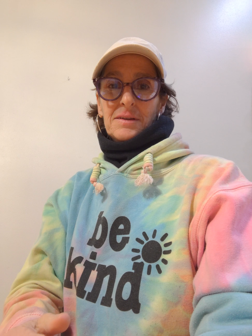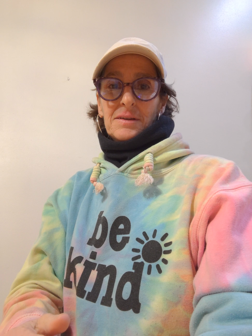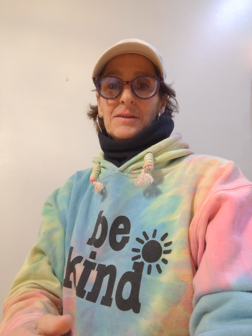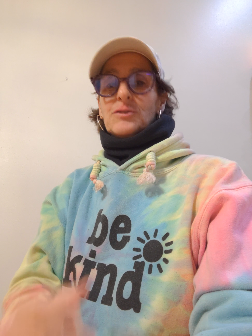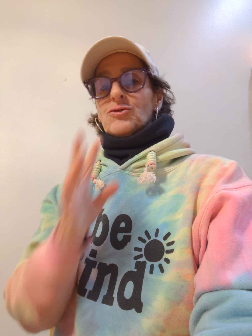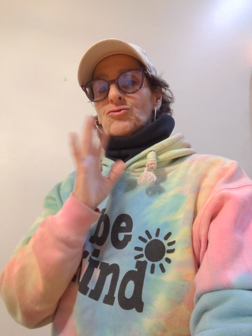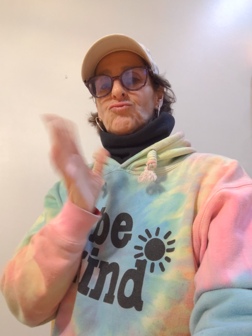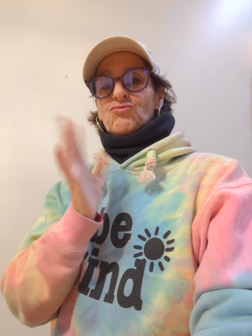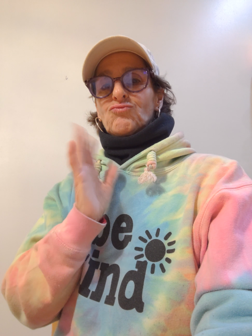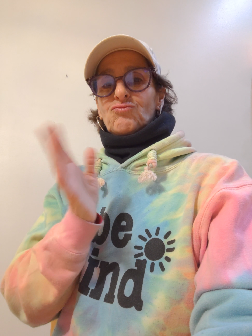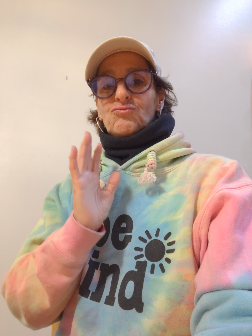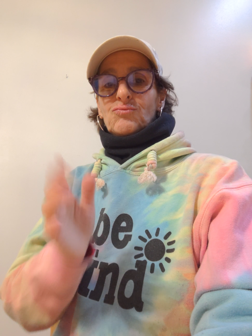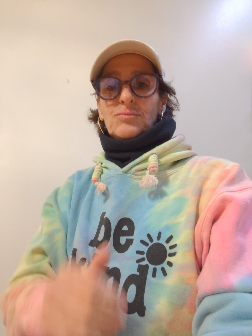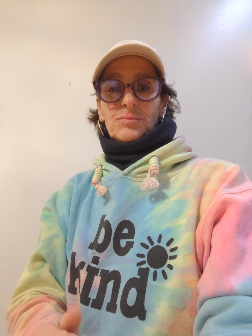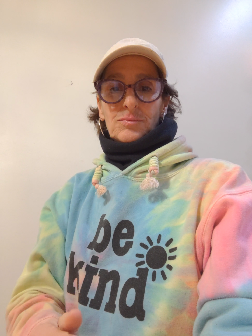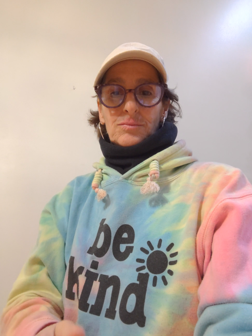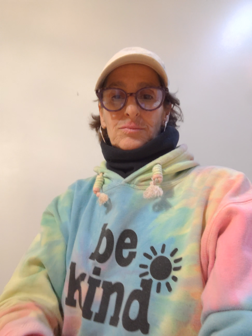talk